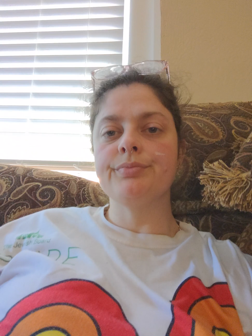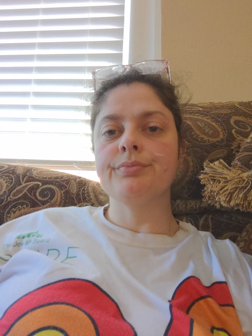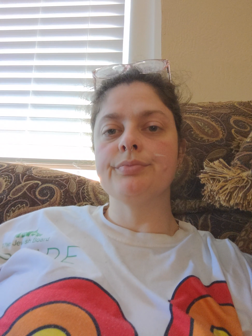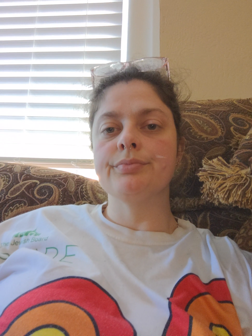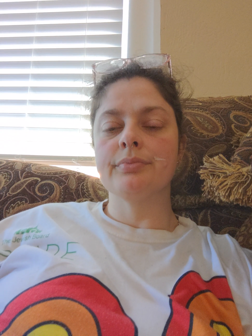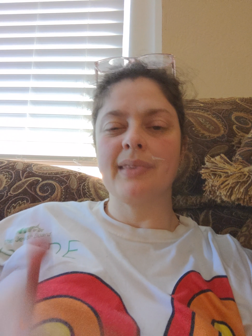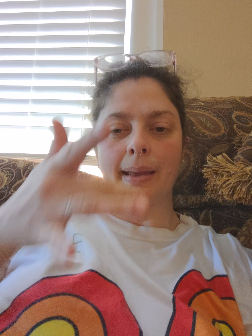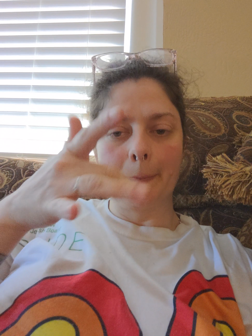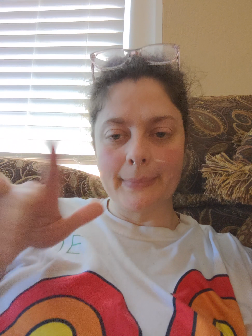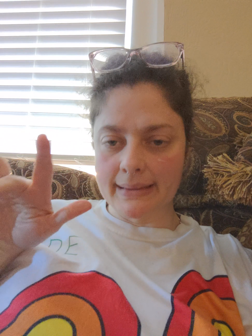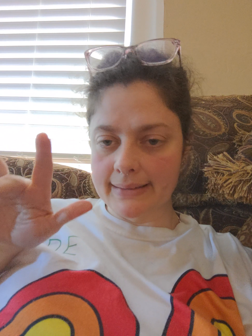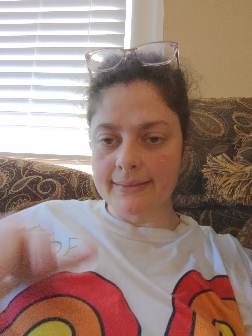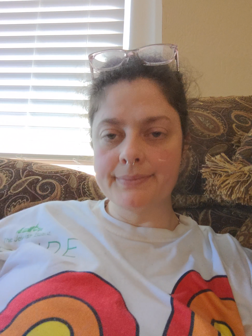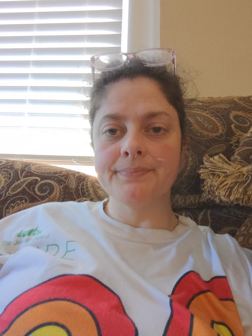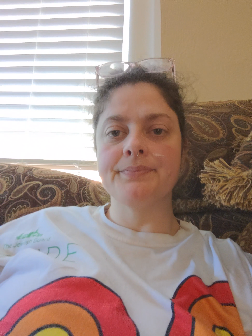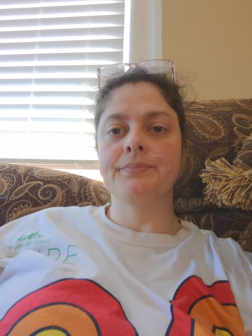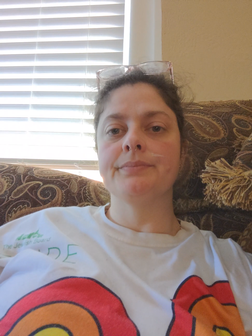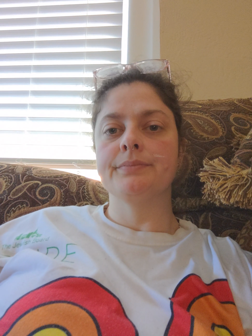empty